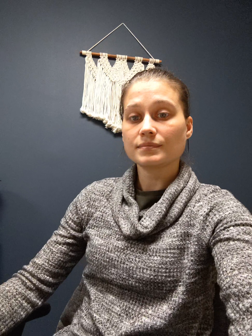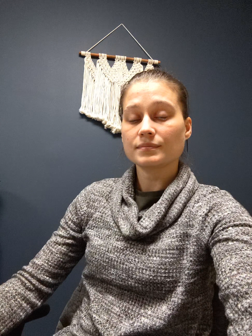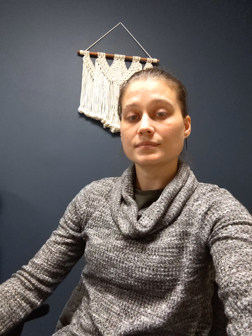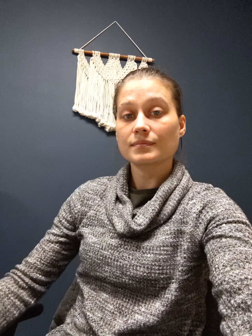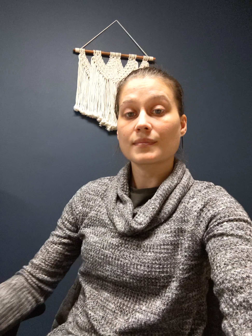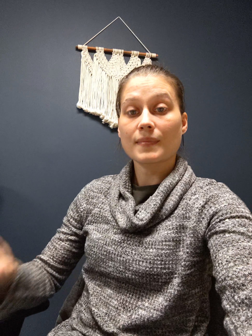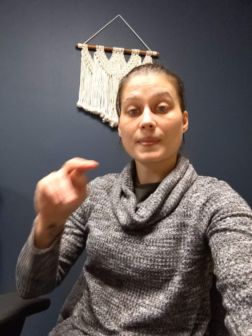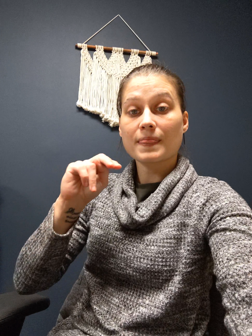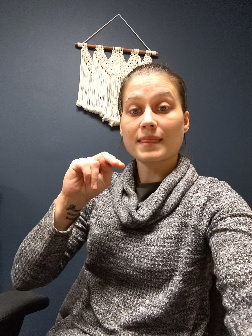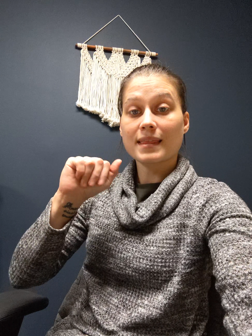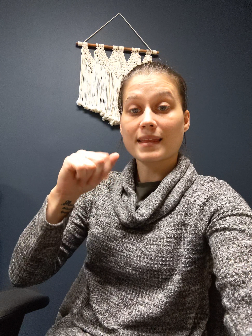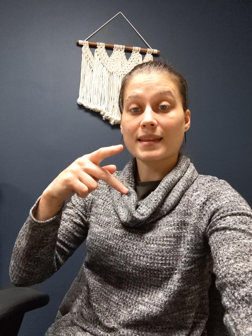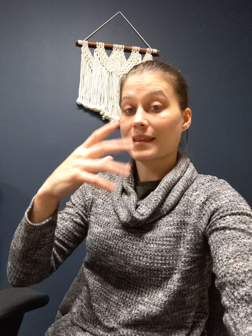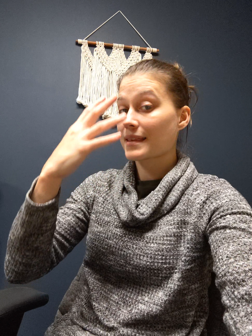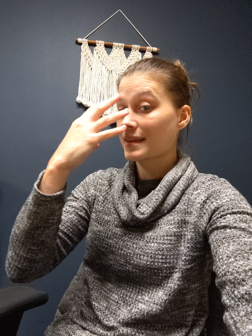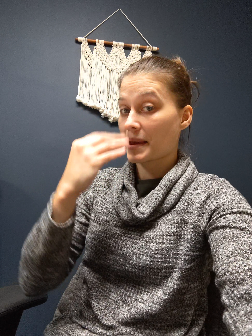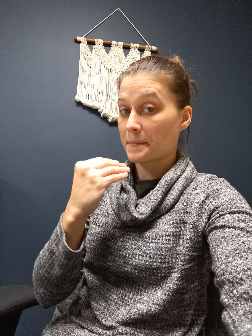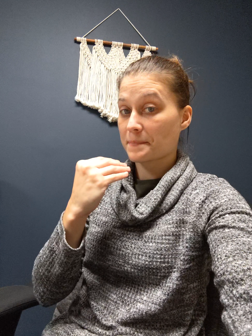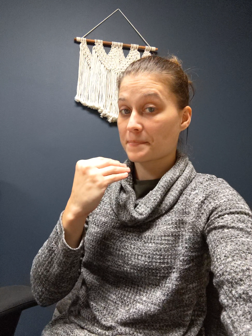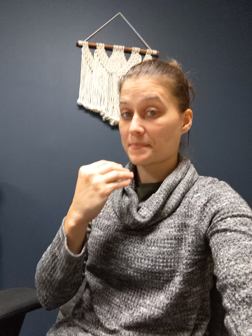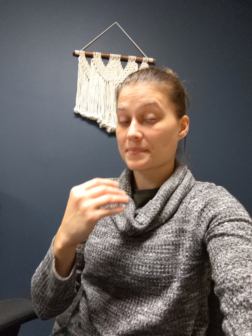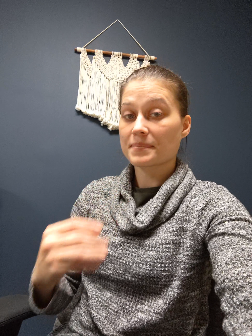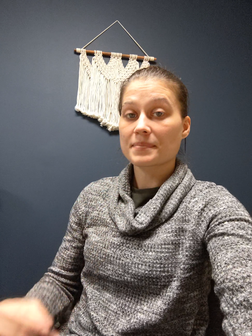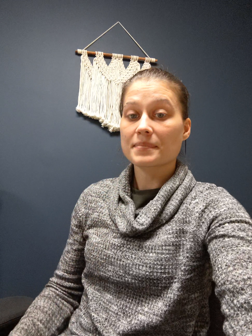nap